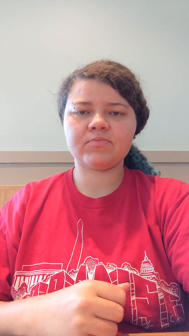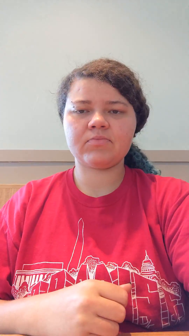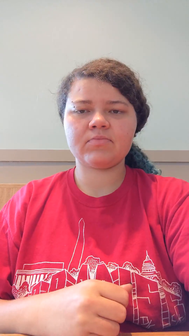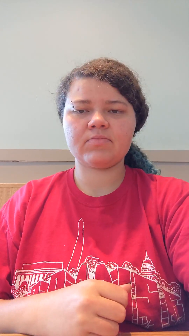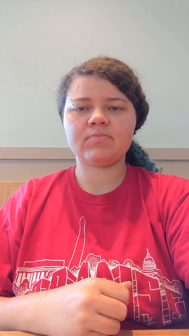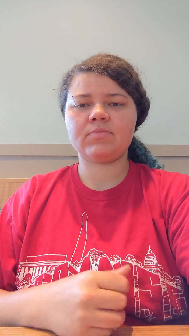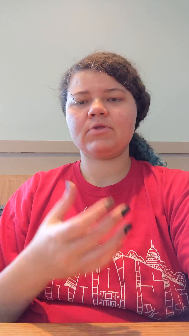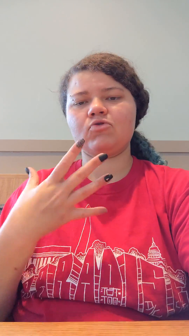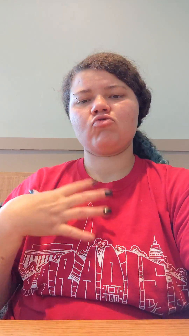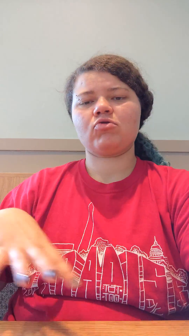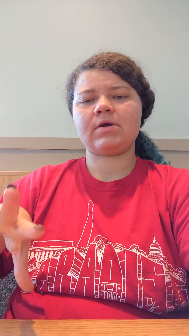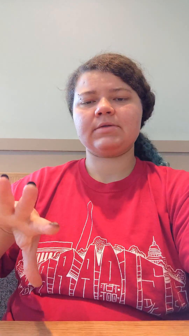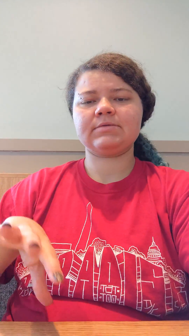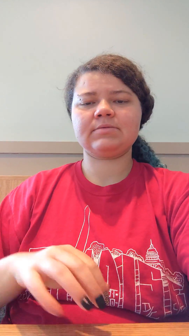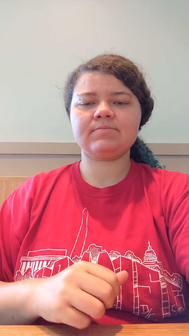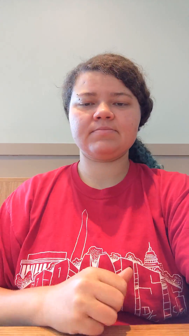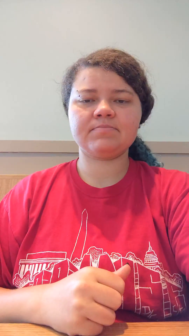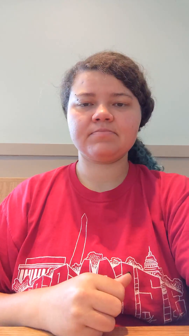dress